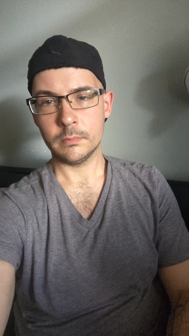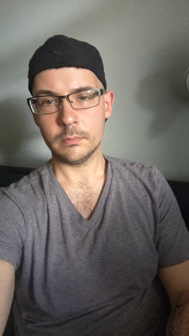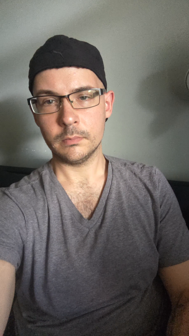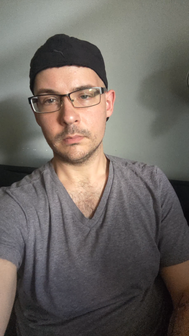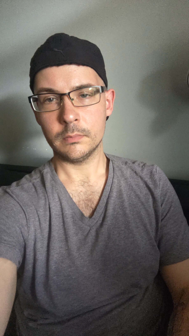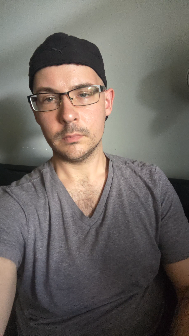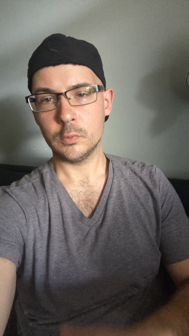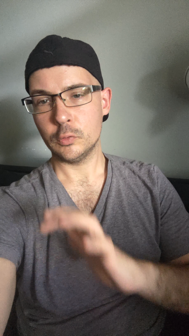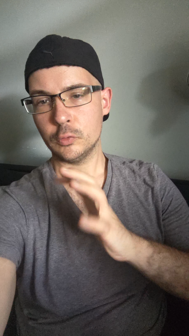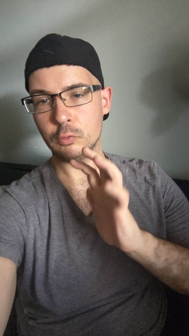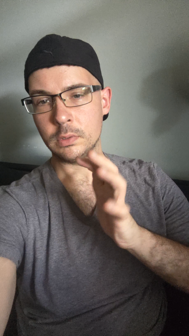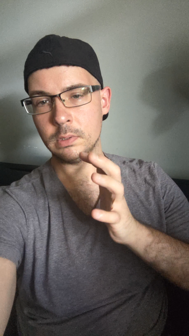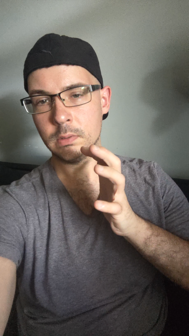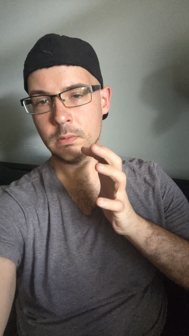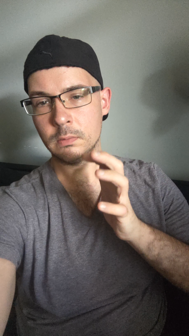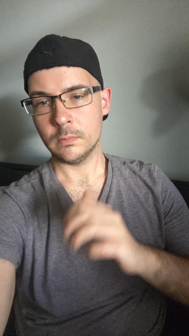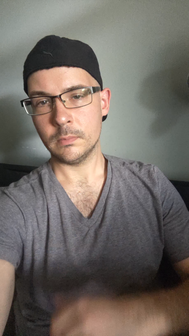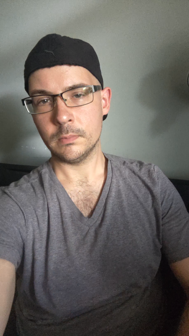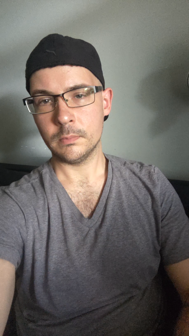cheese